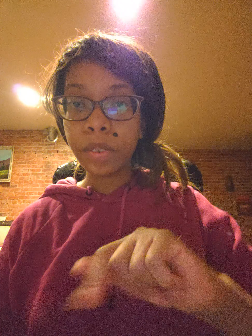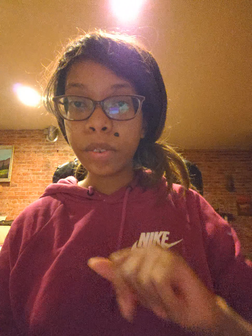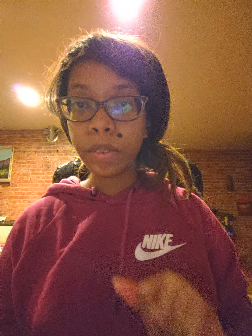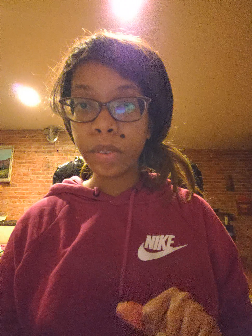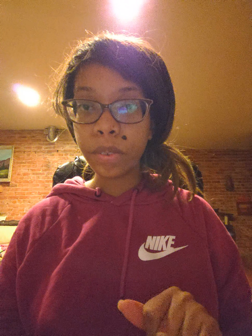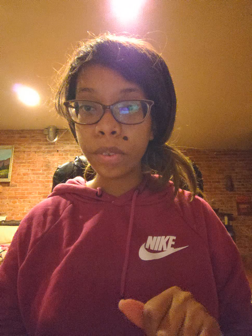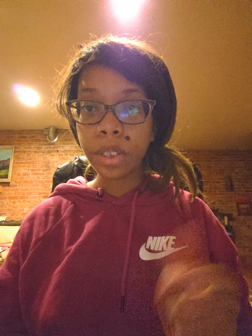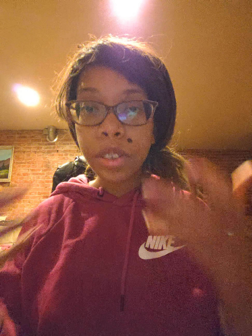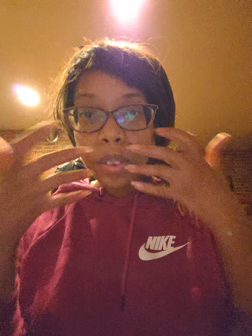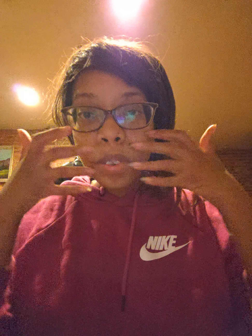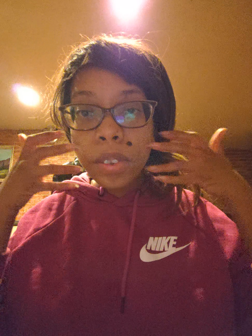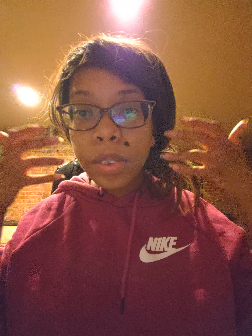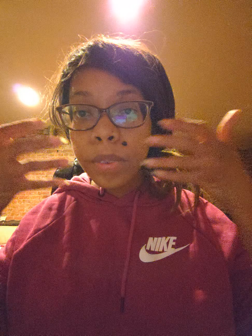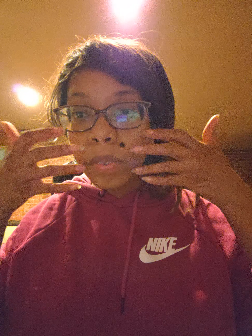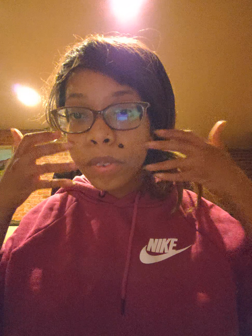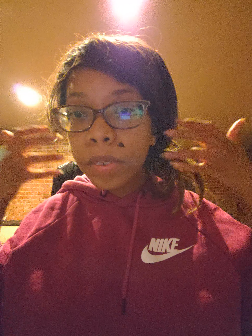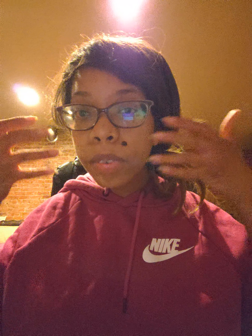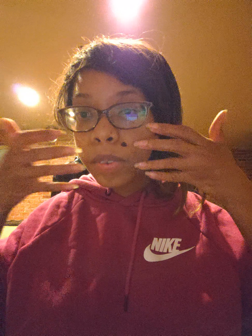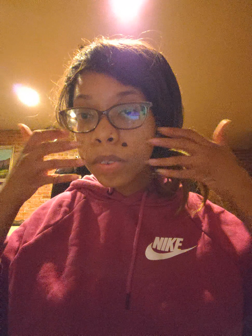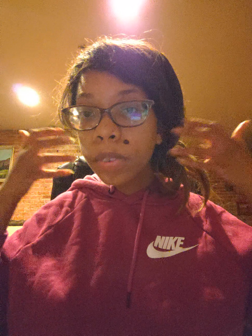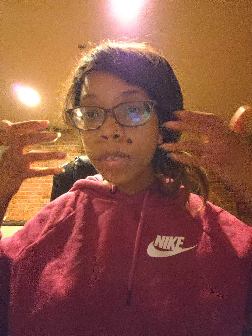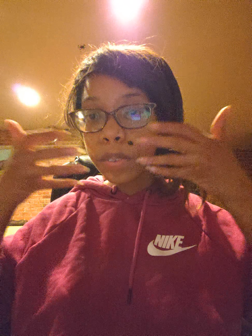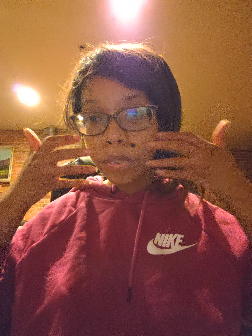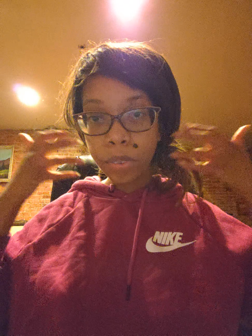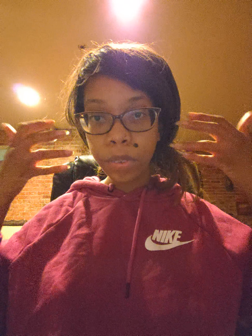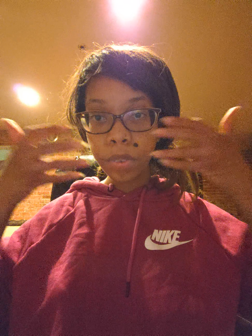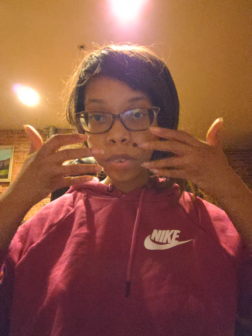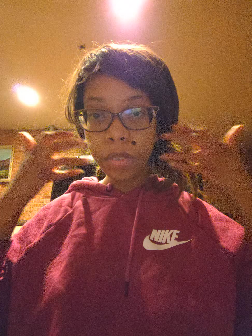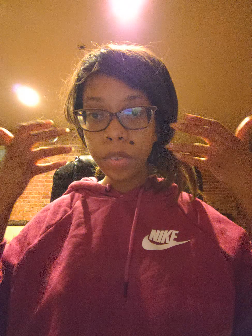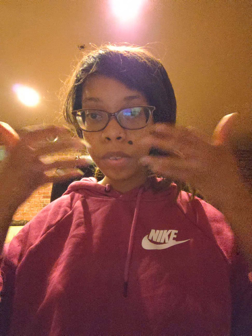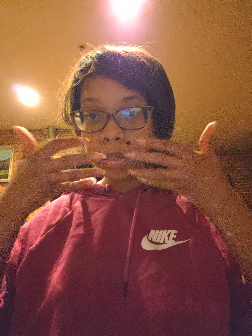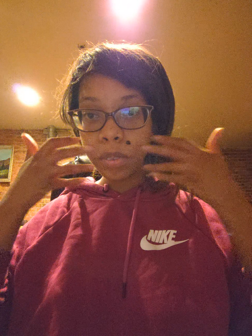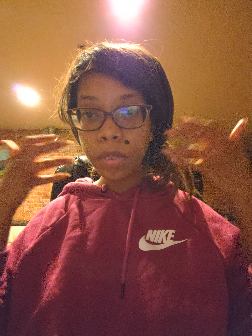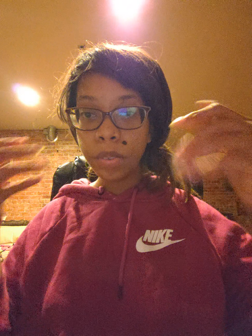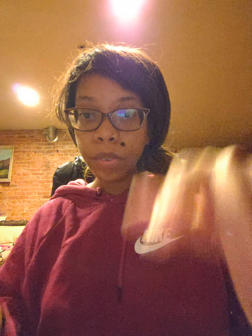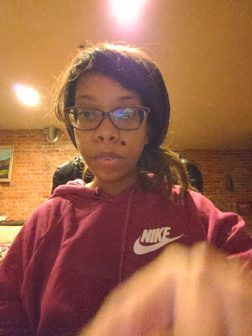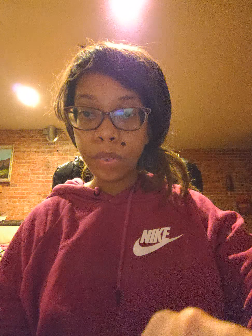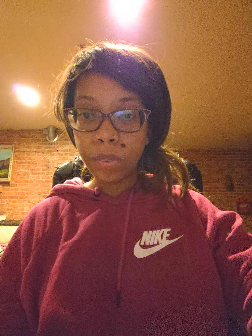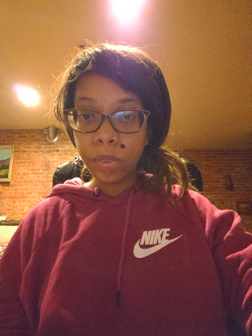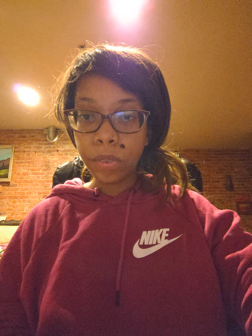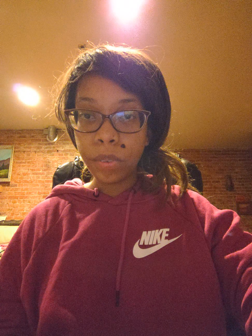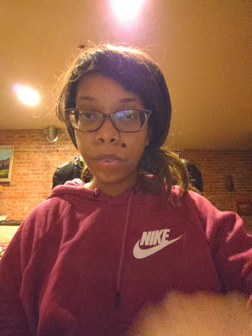tiger